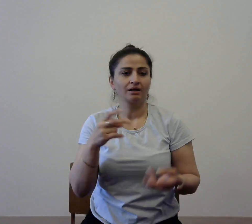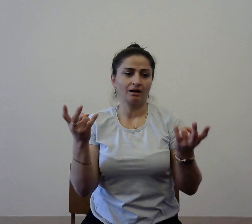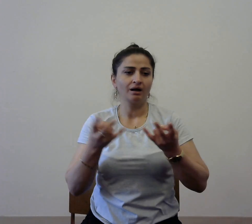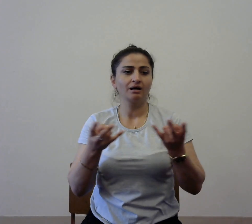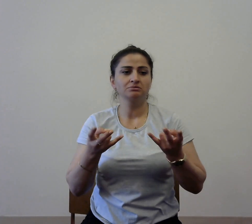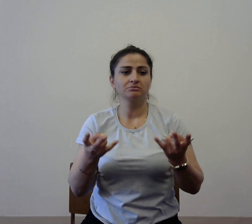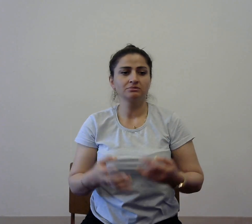lazım